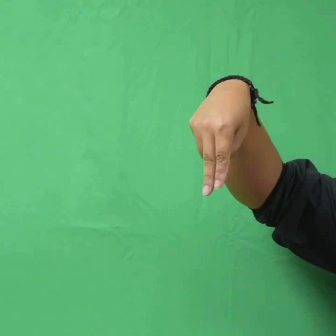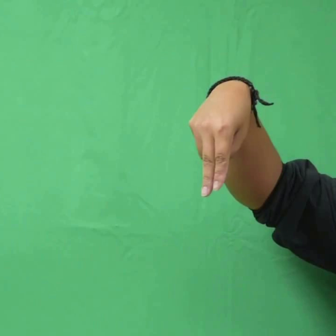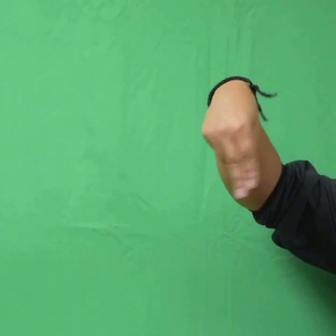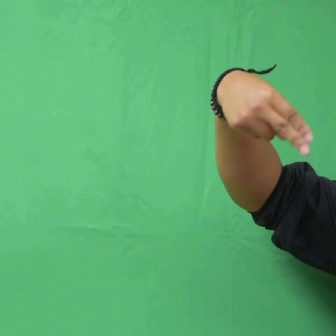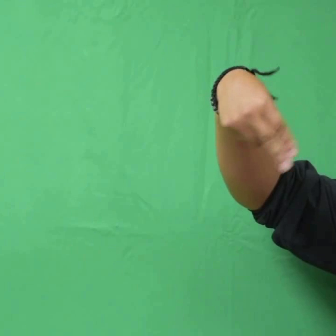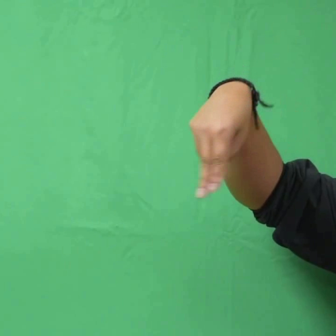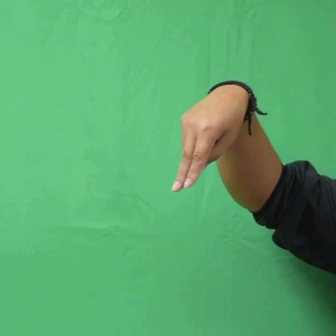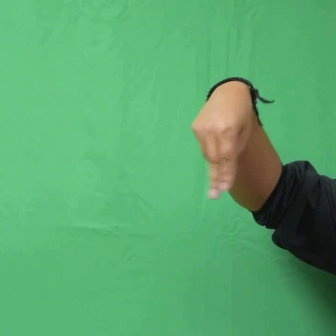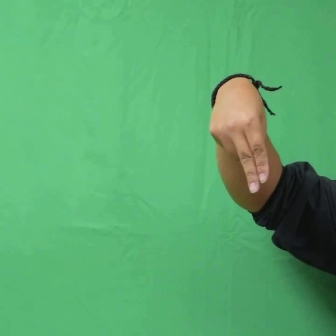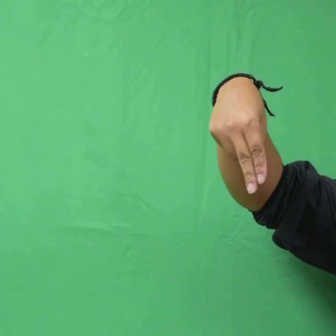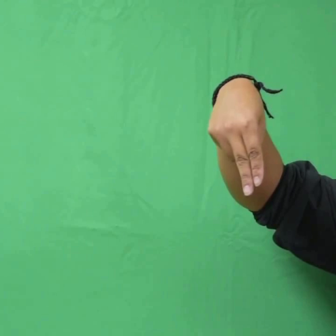Ñ